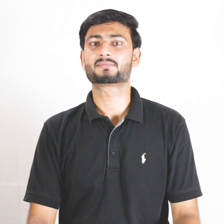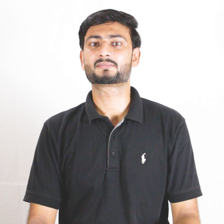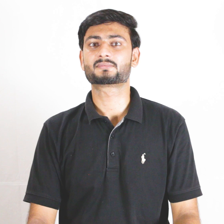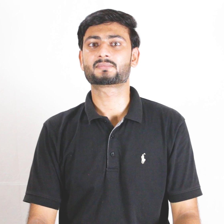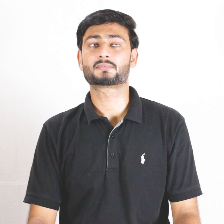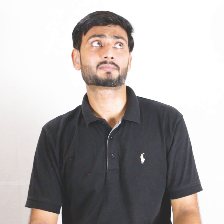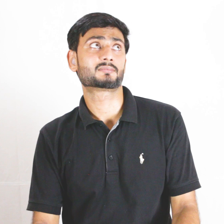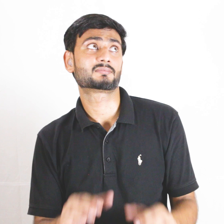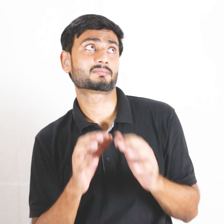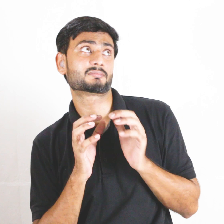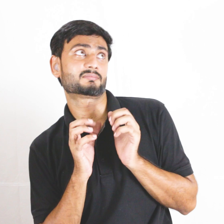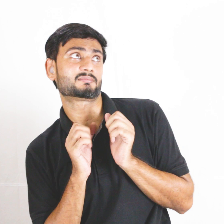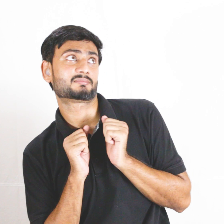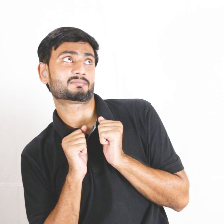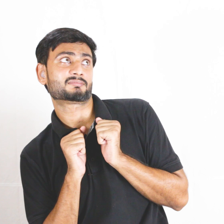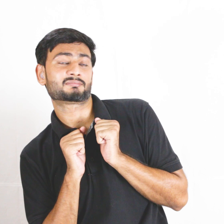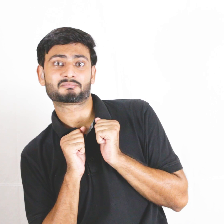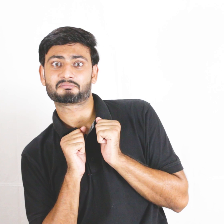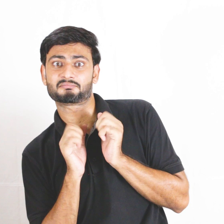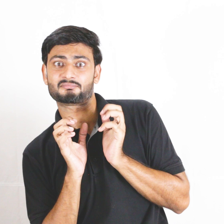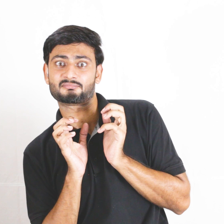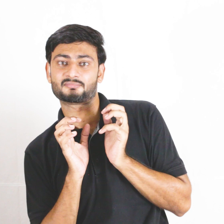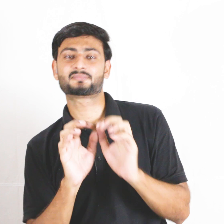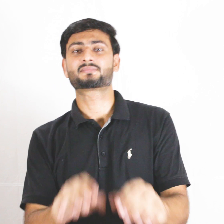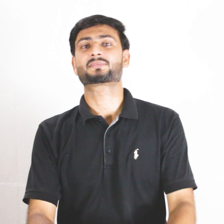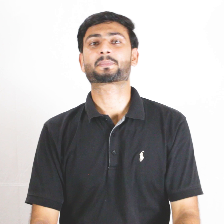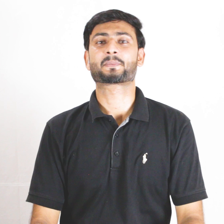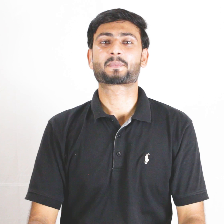scared